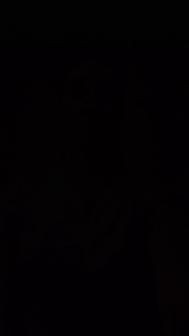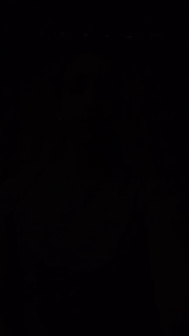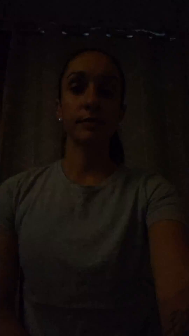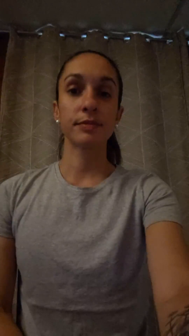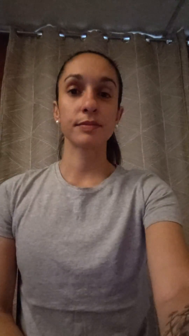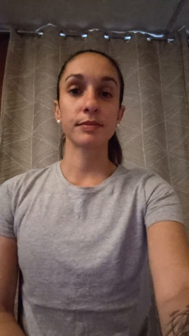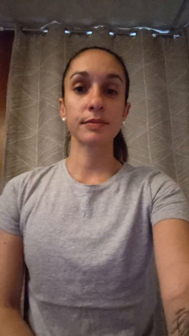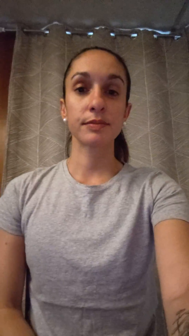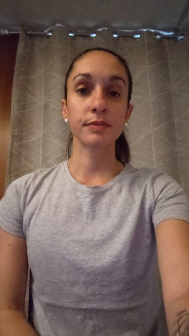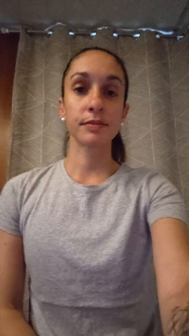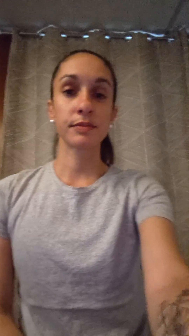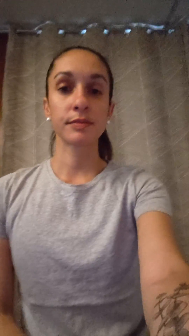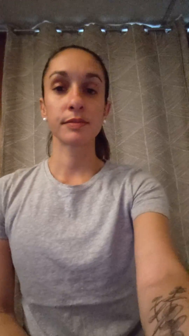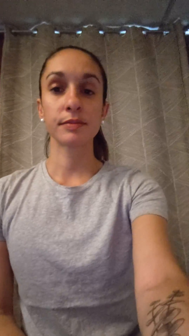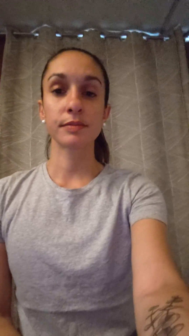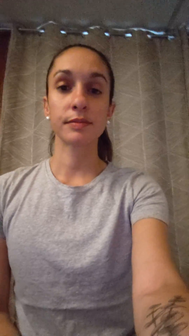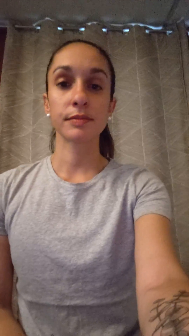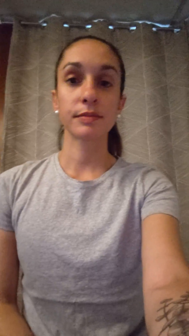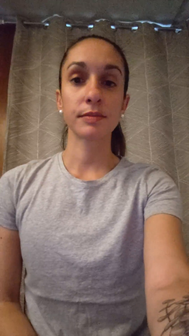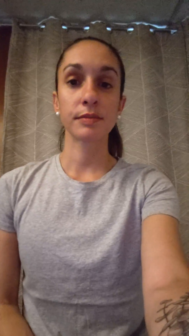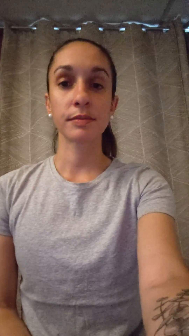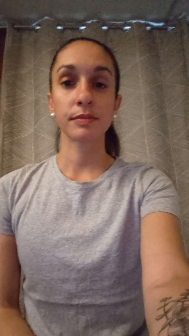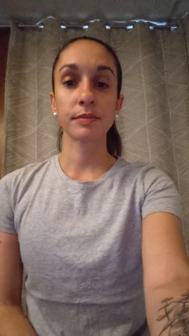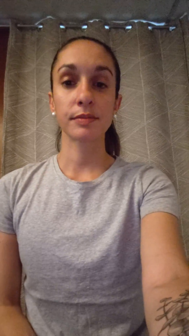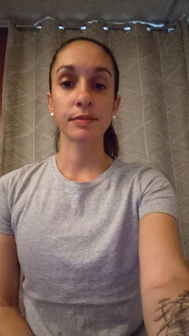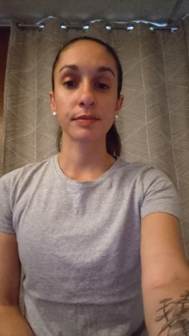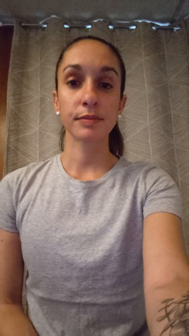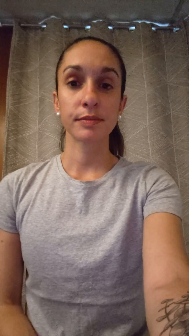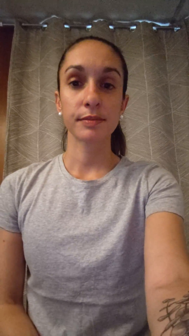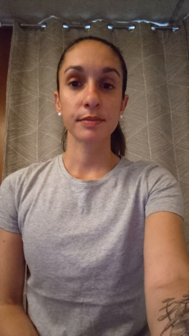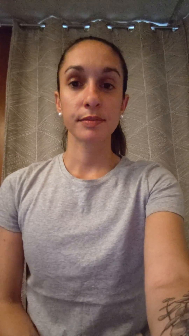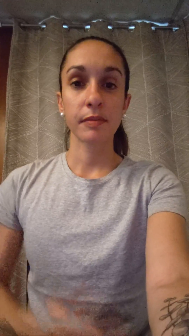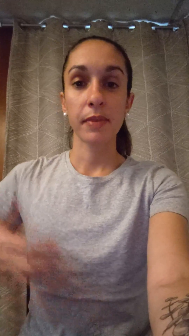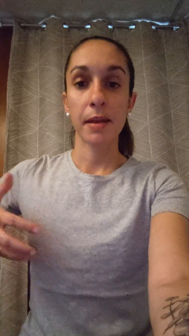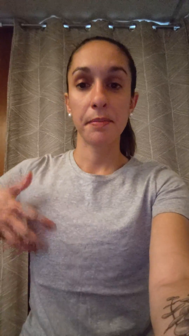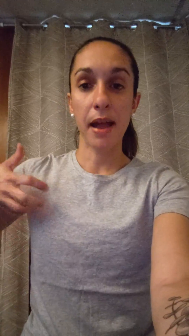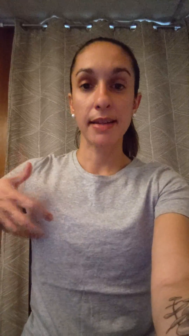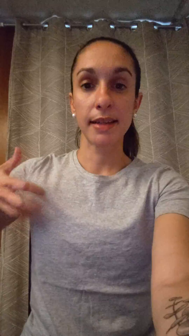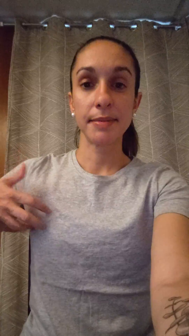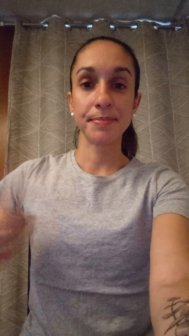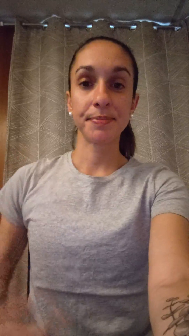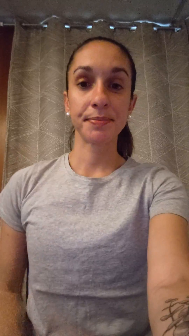monkey